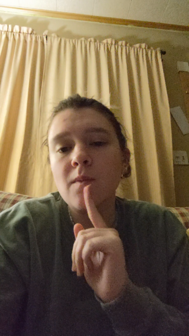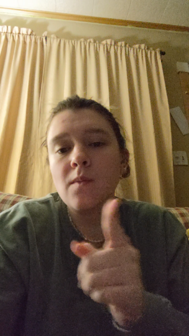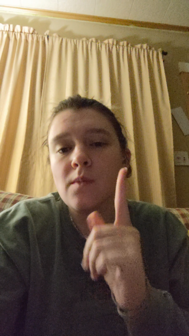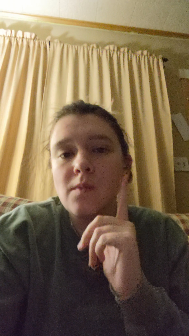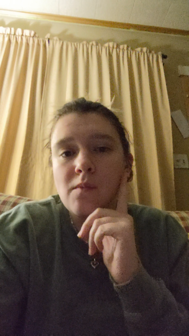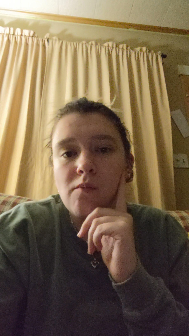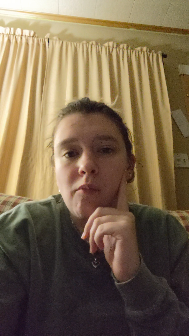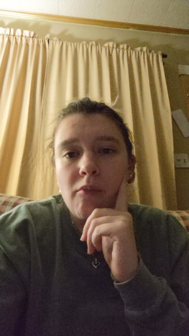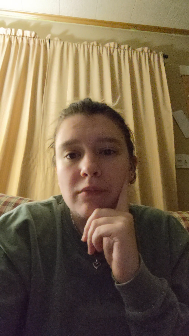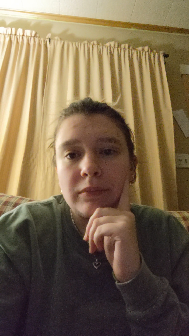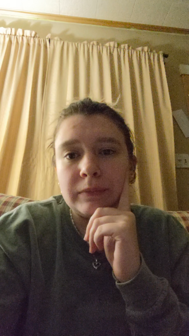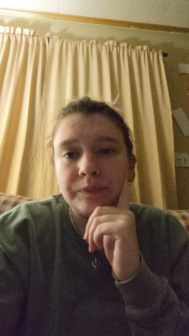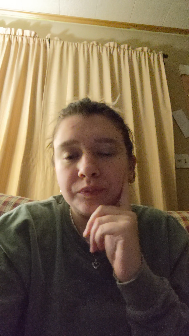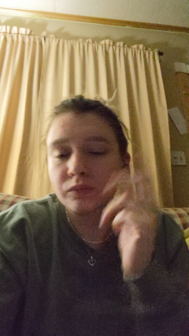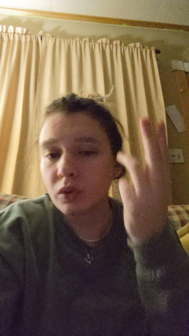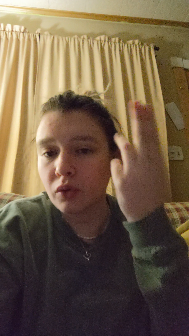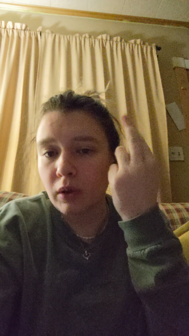rabbit